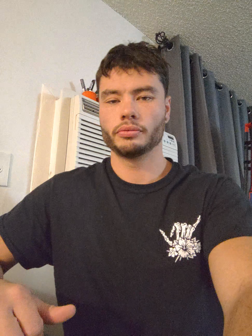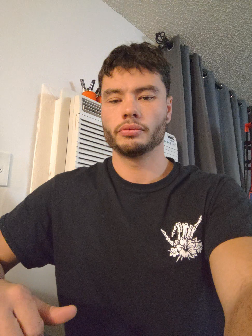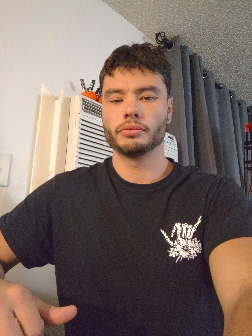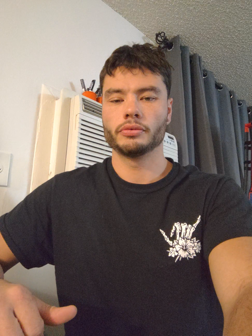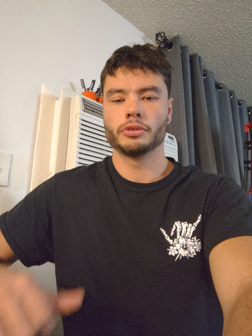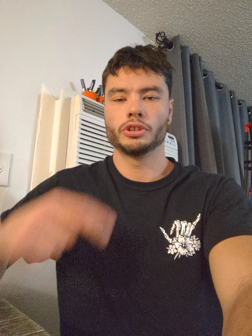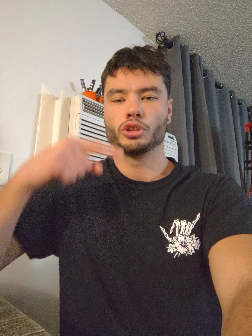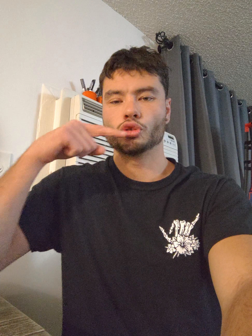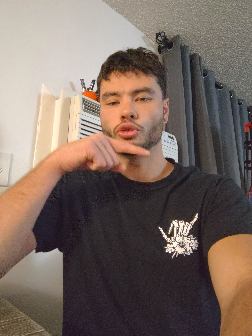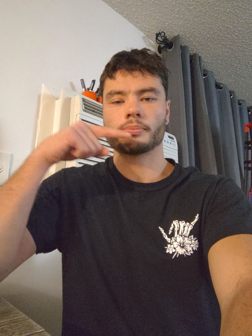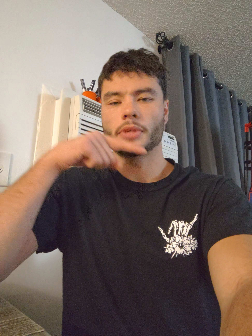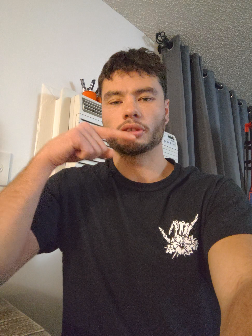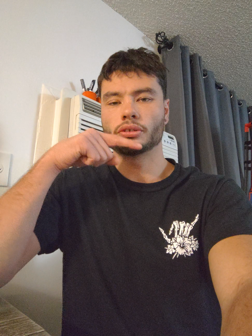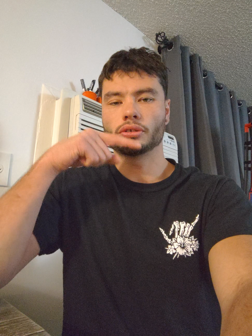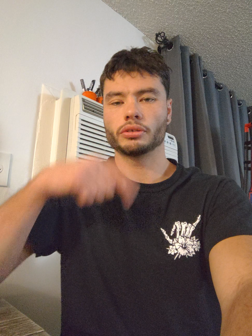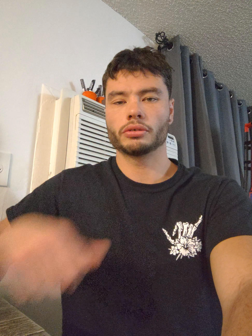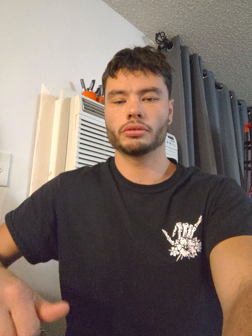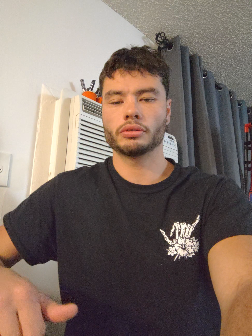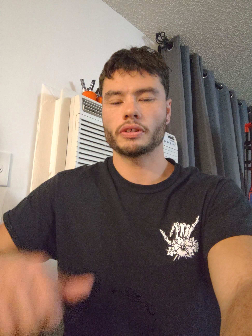toothbrush